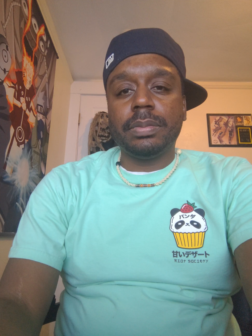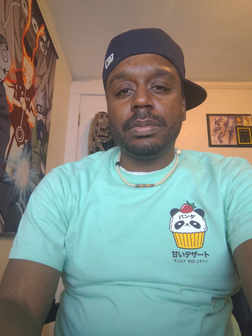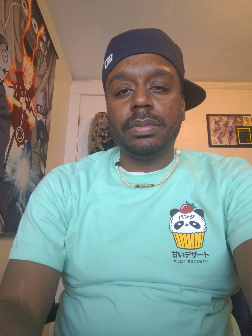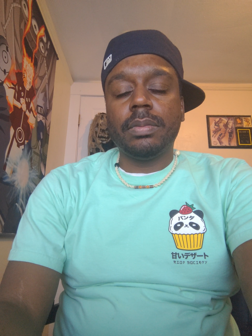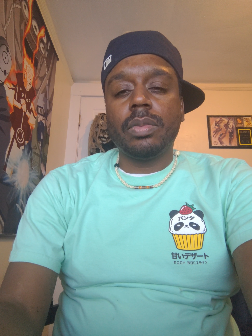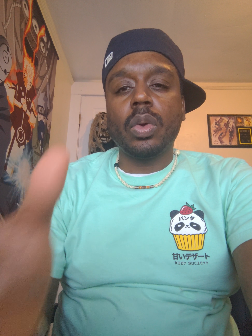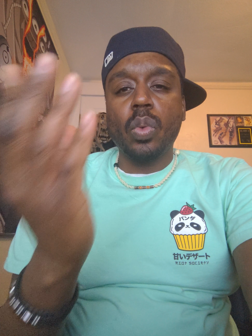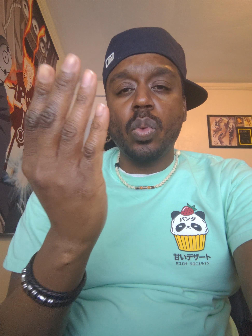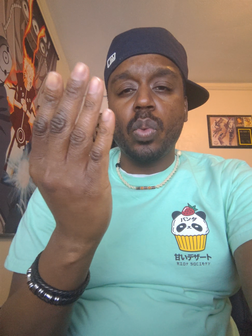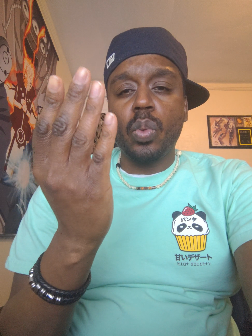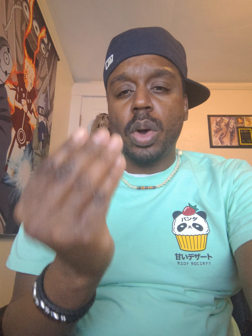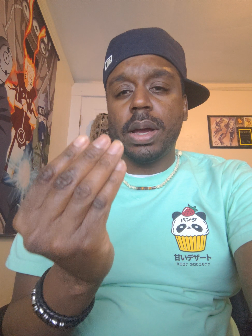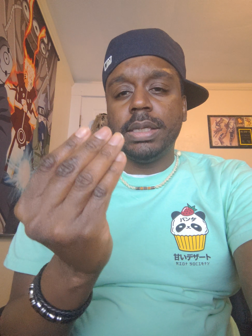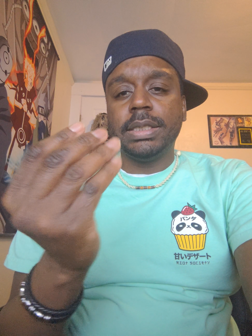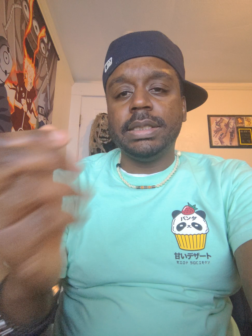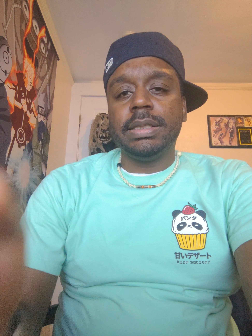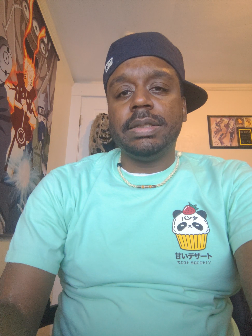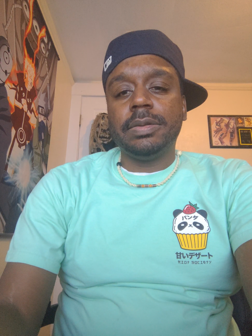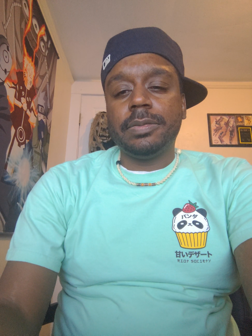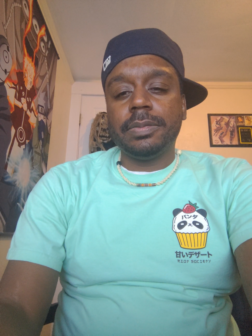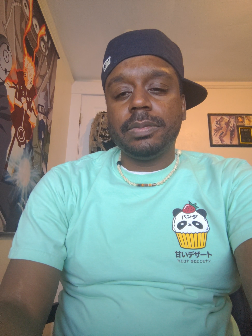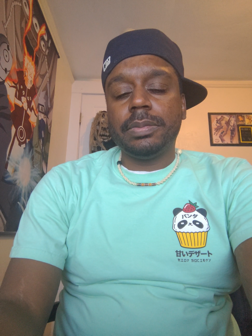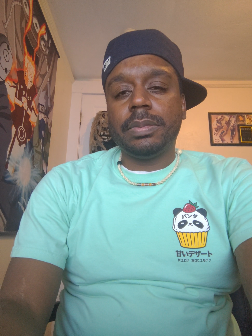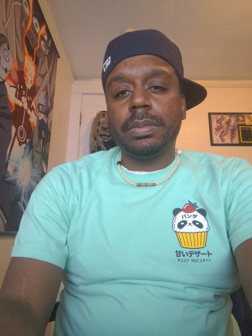wet